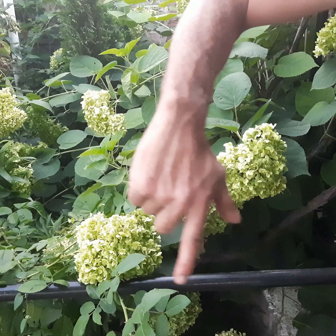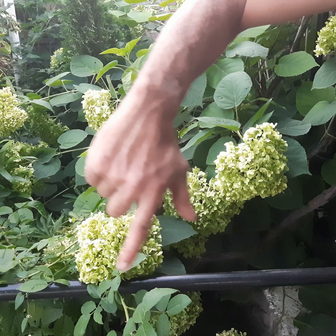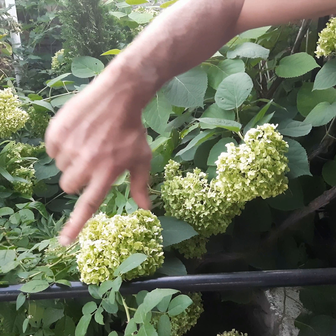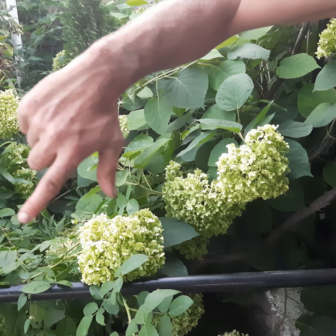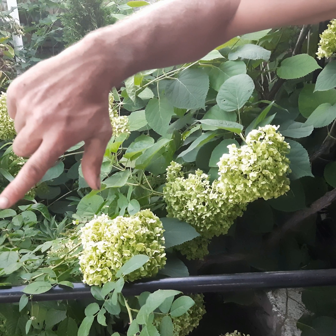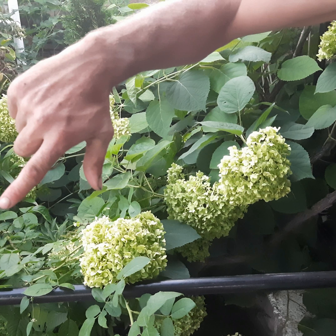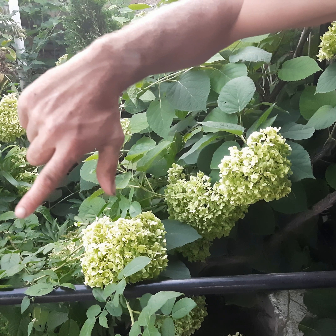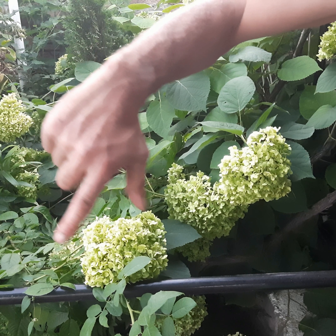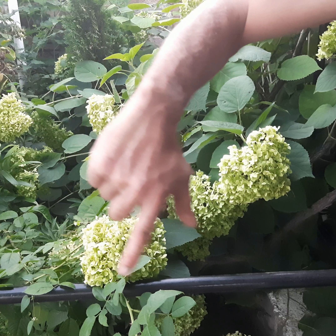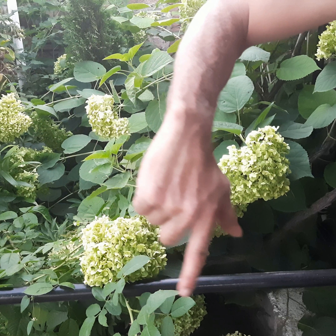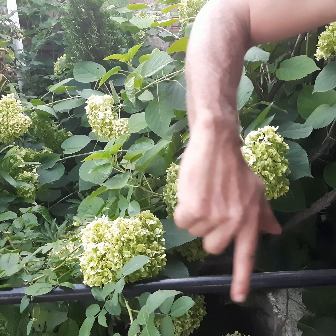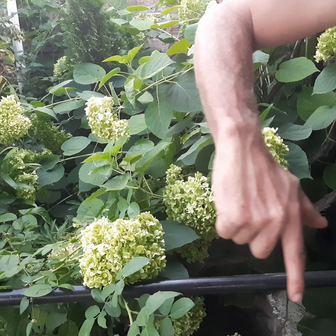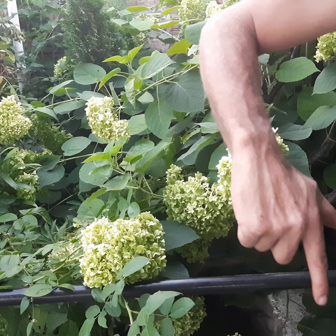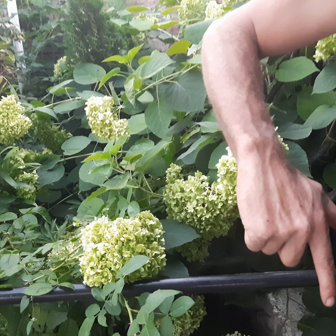Ґ